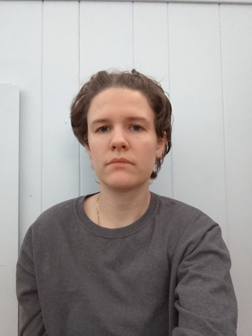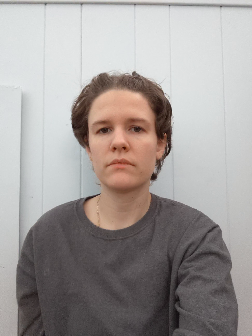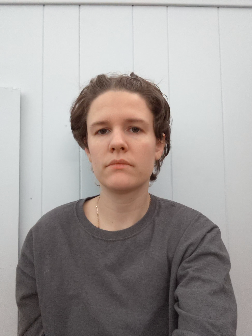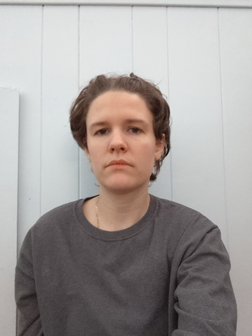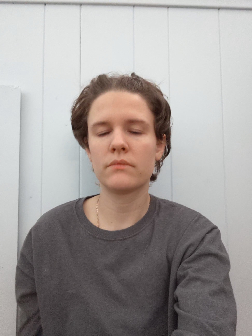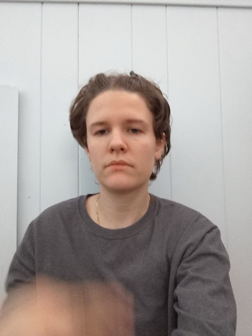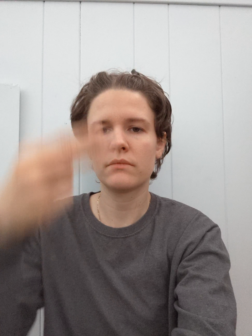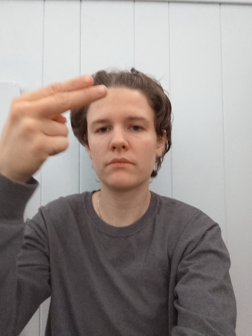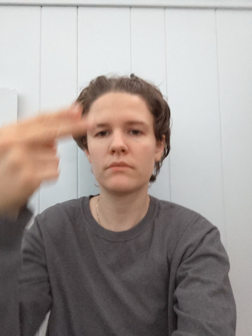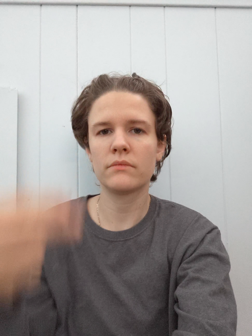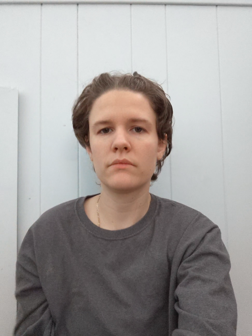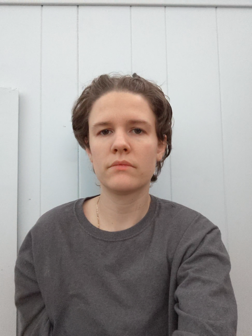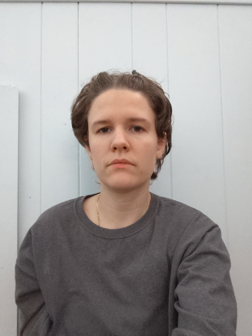high